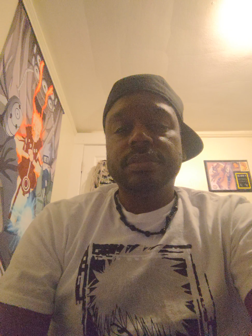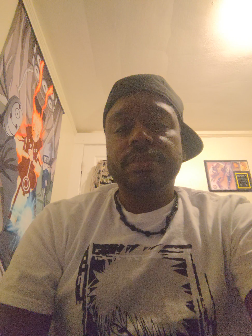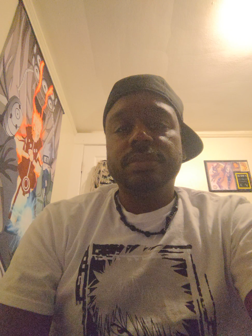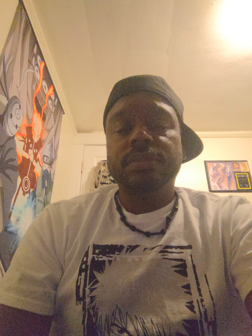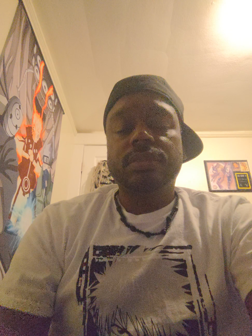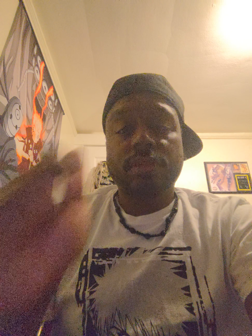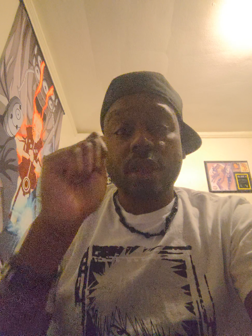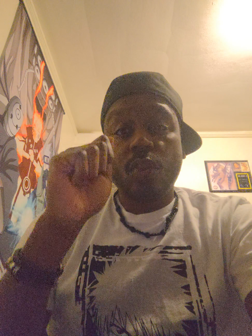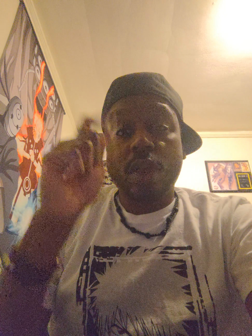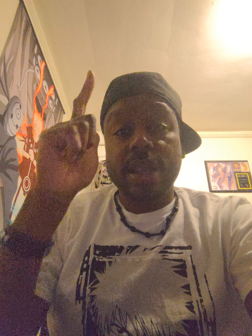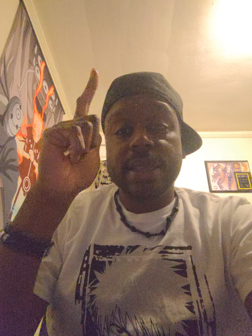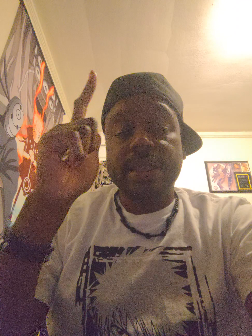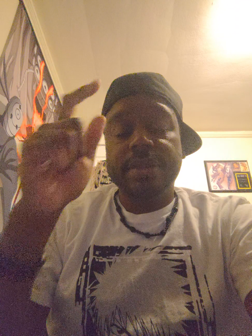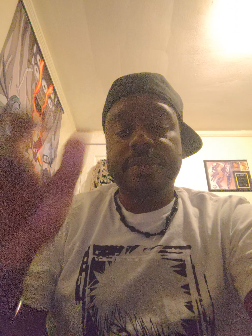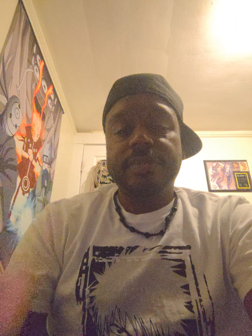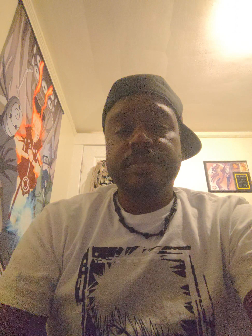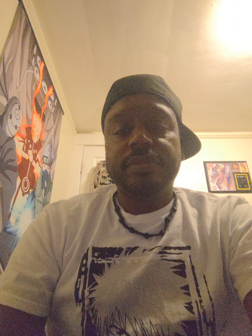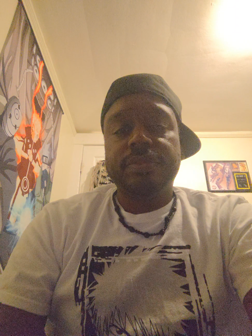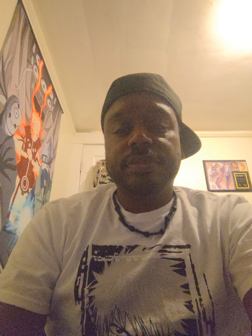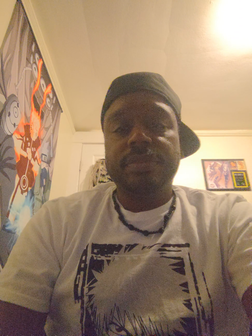awake